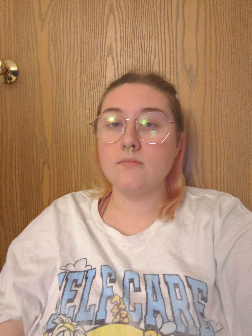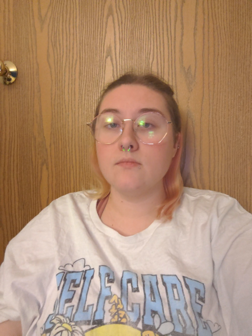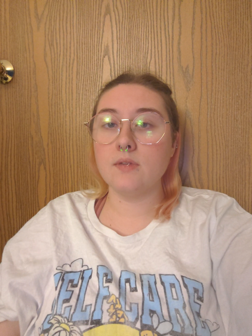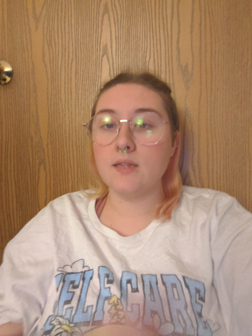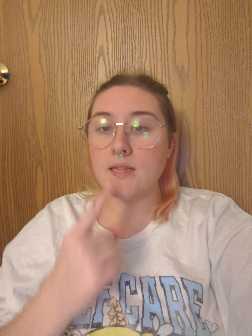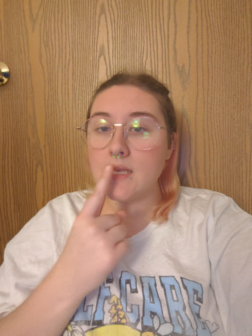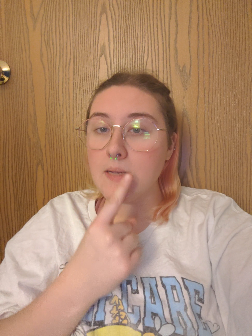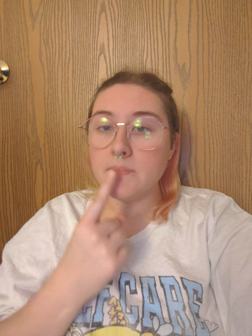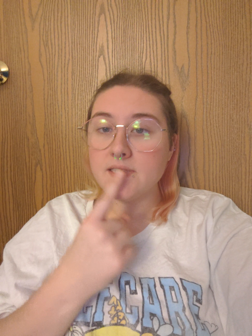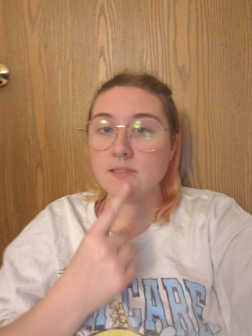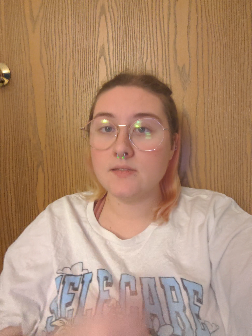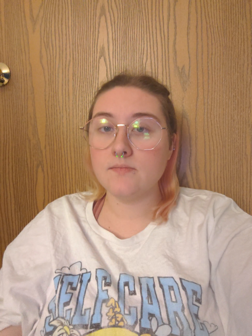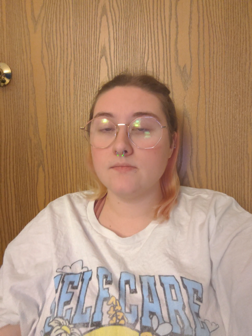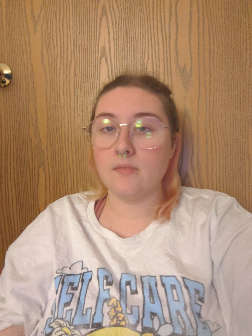lips